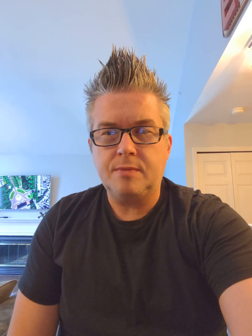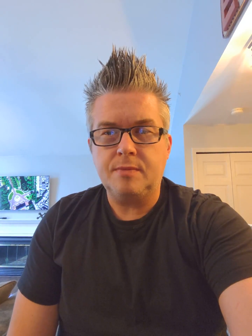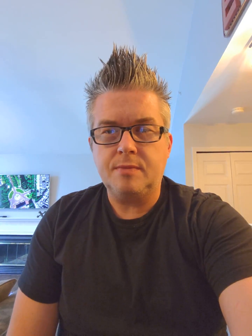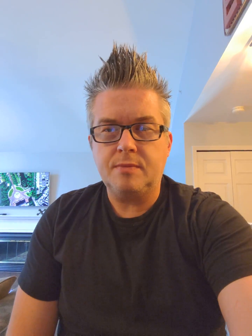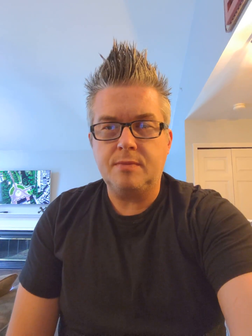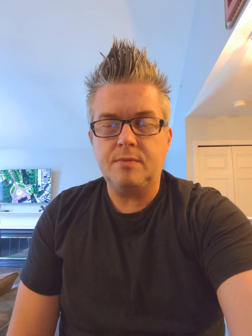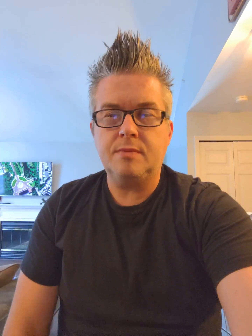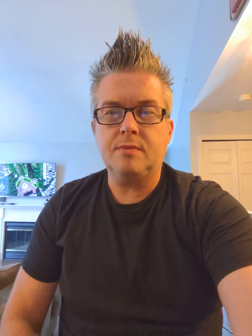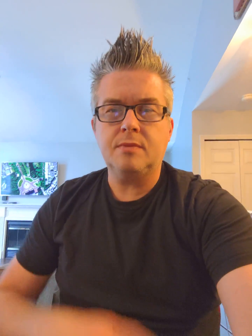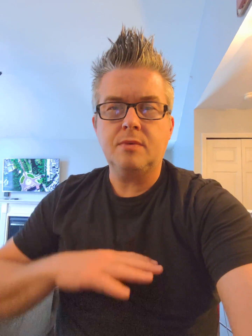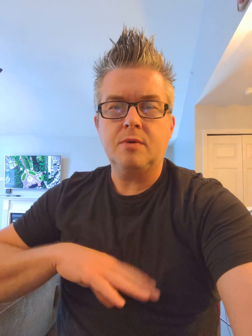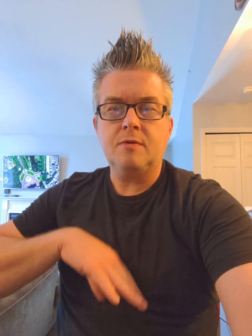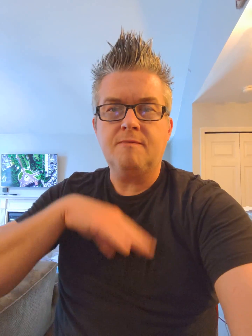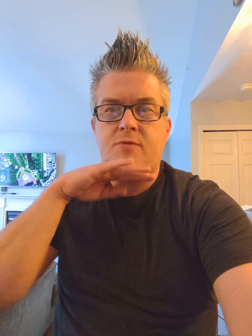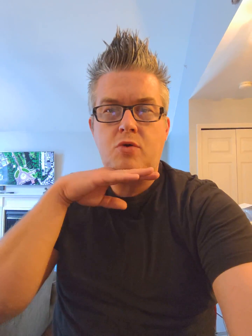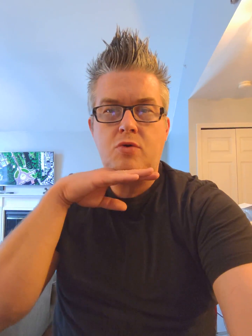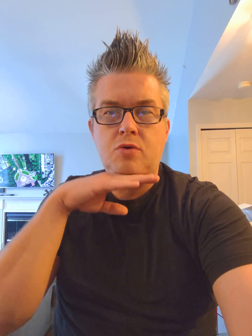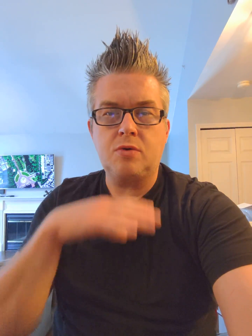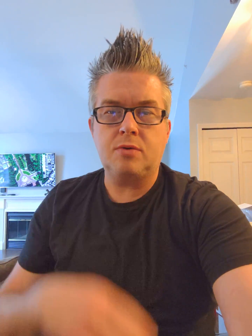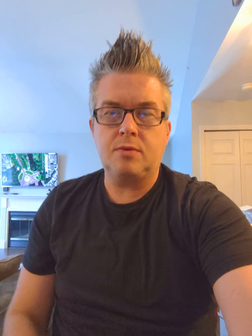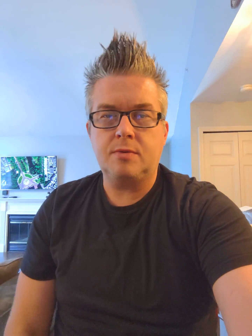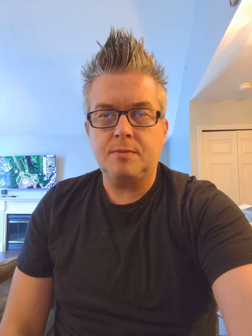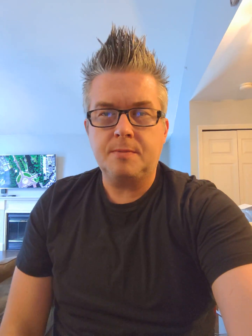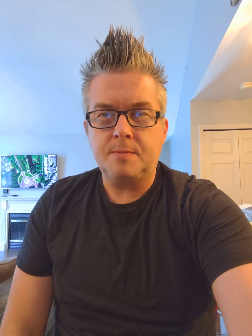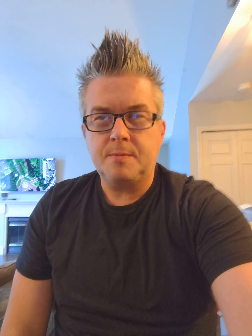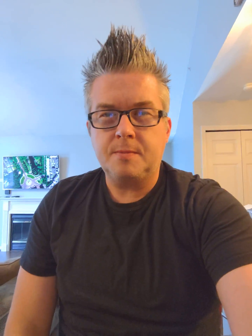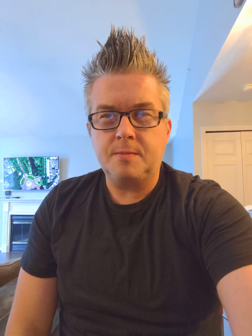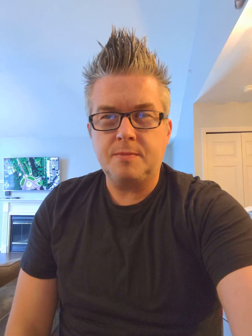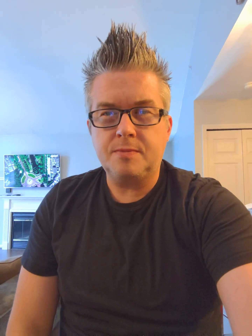full